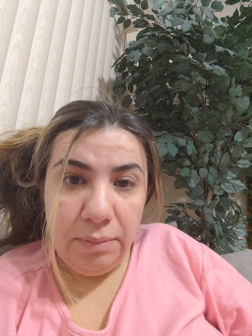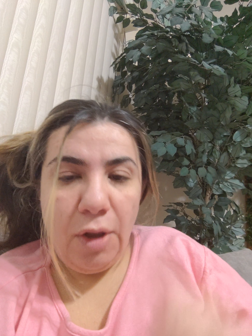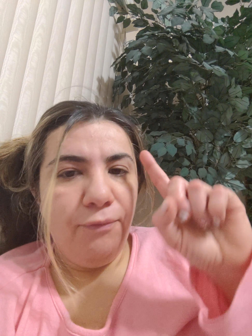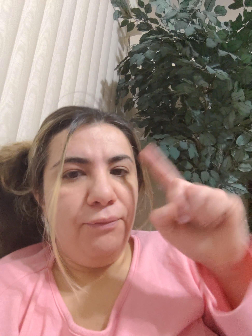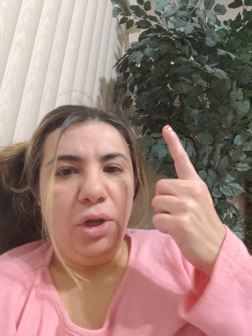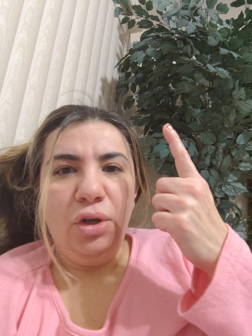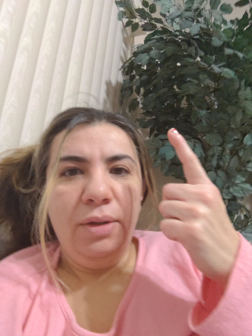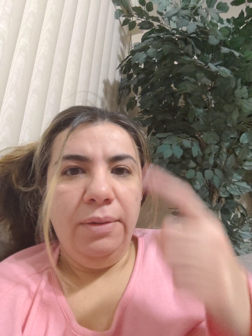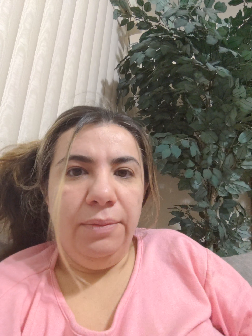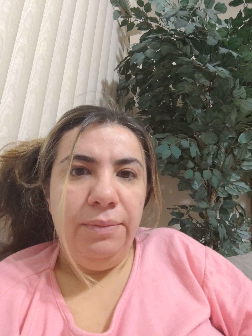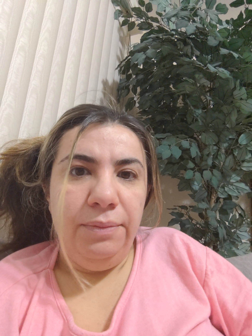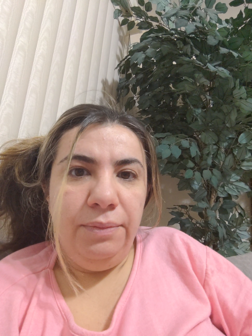first